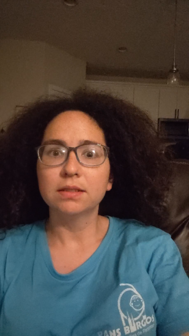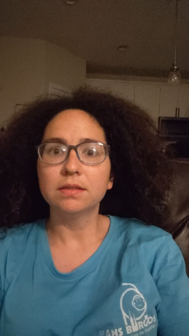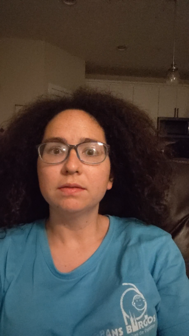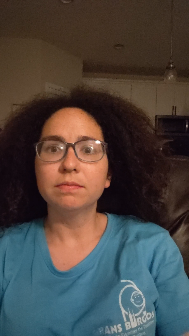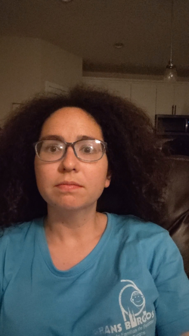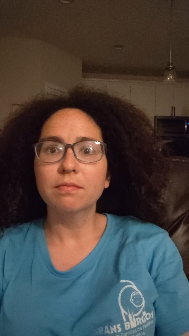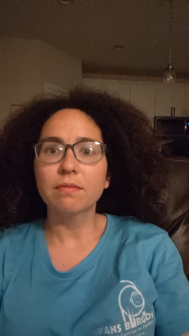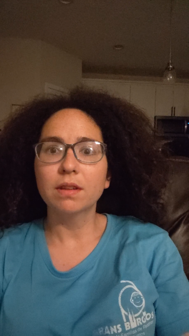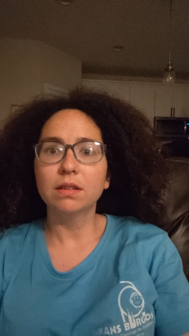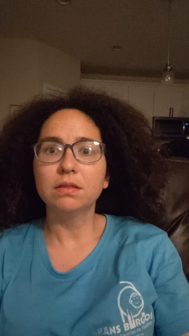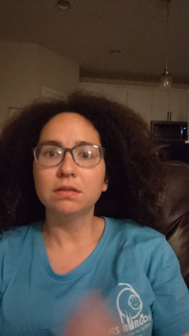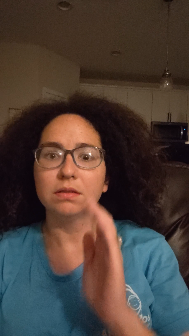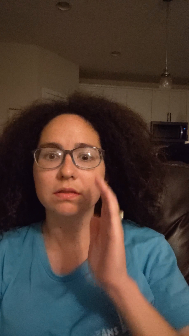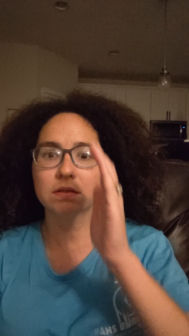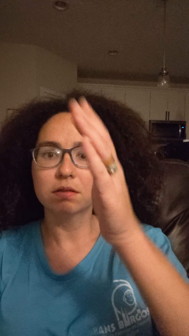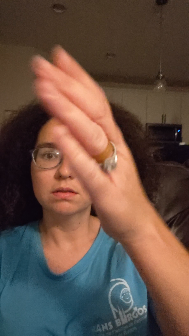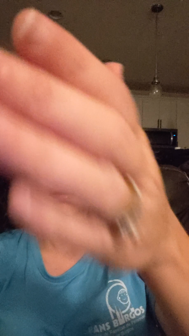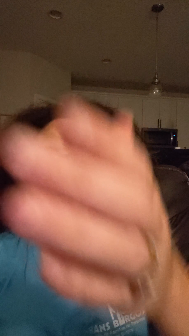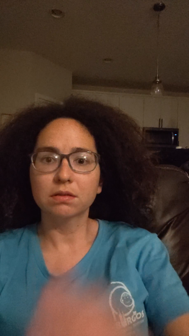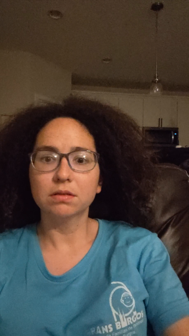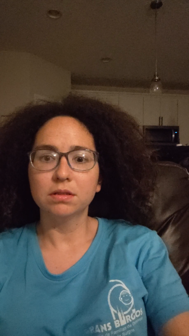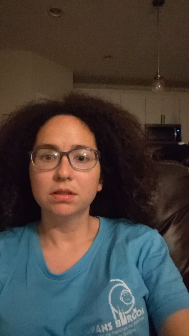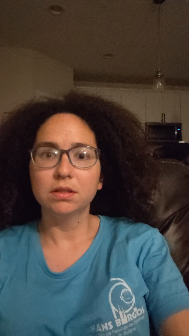over